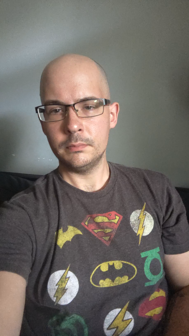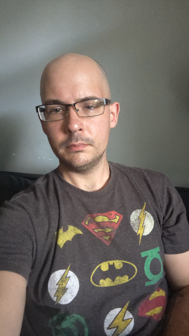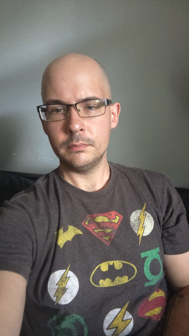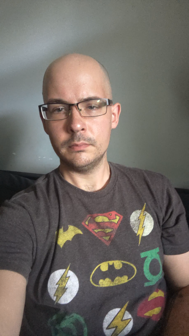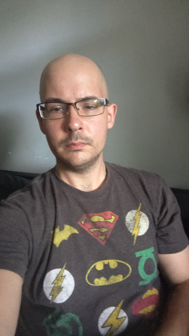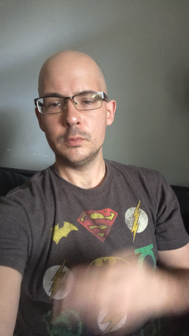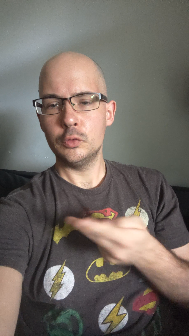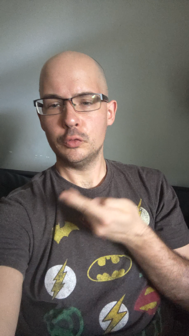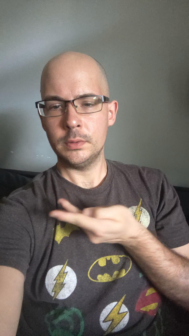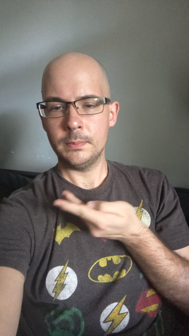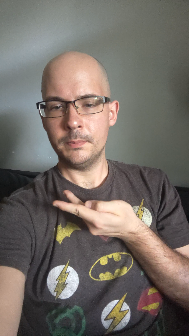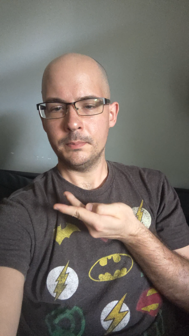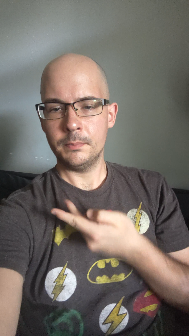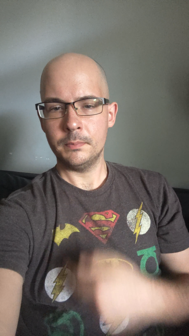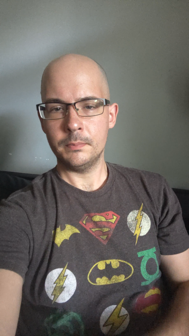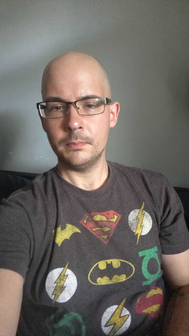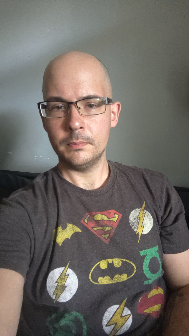sheep